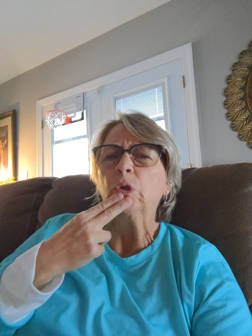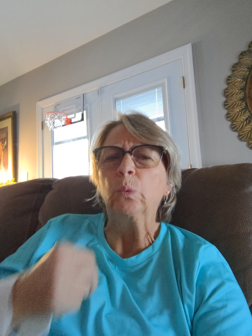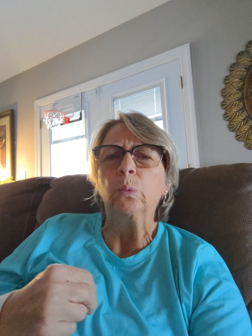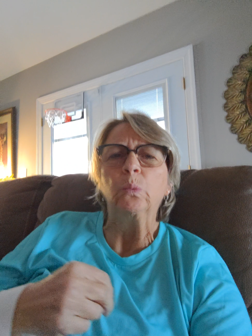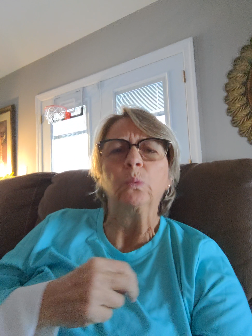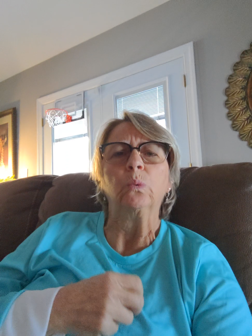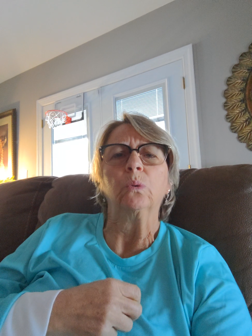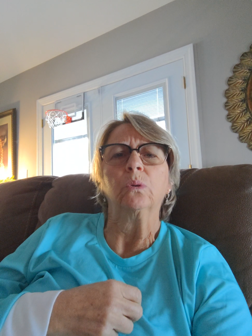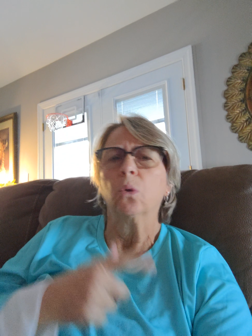cute